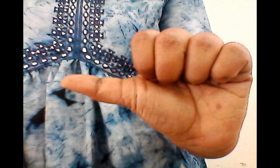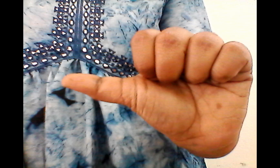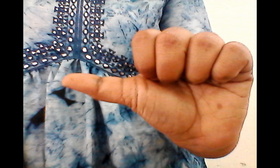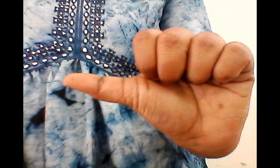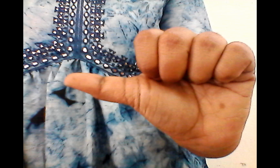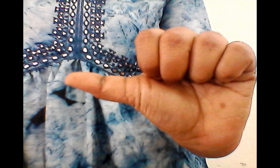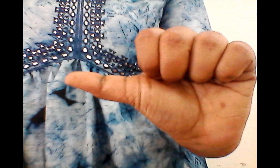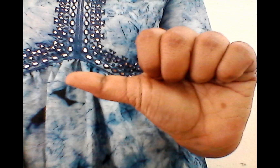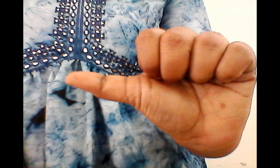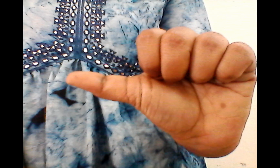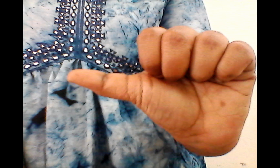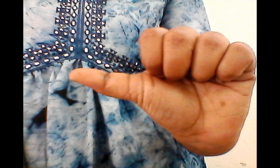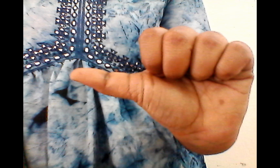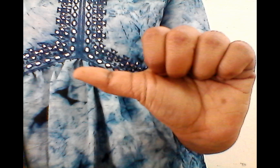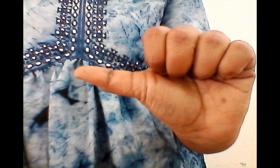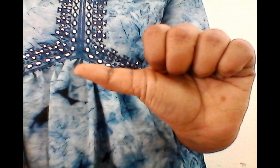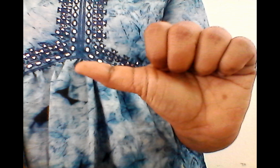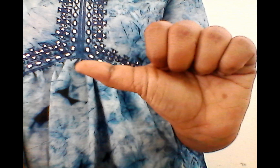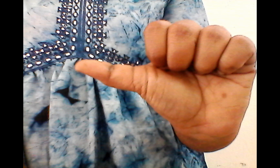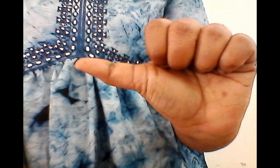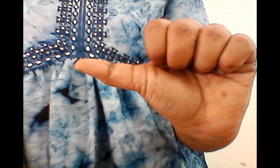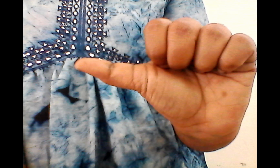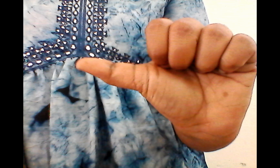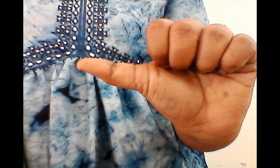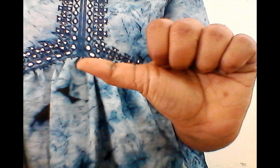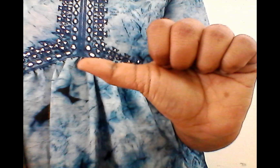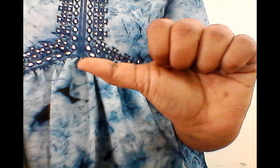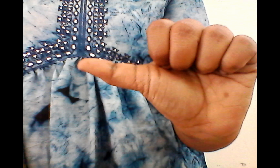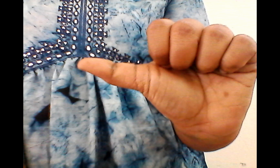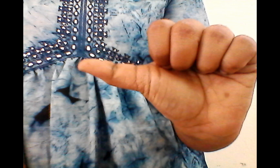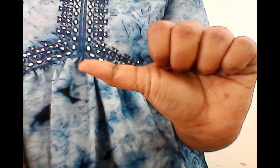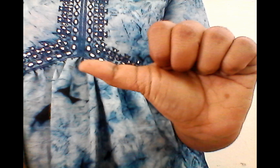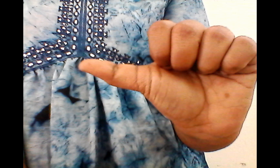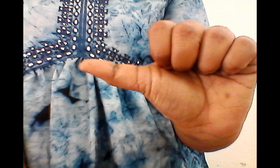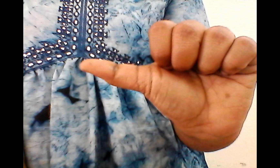എ